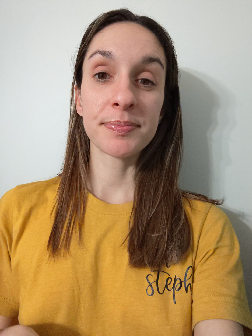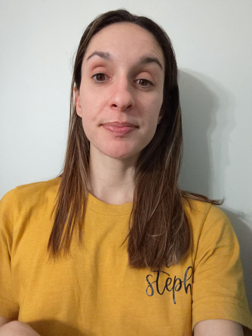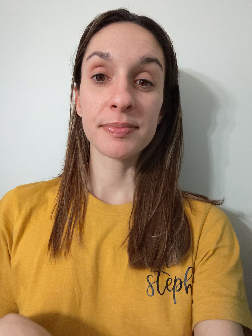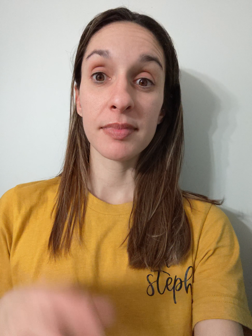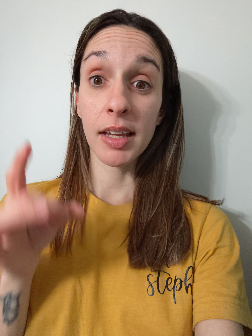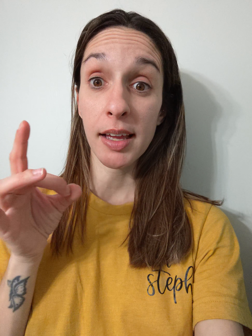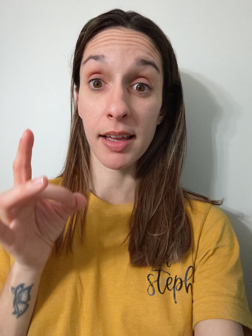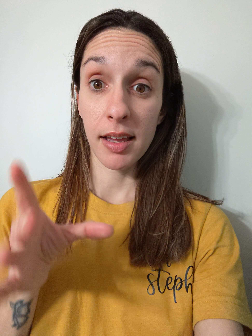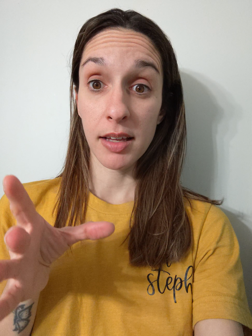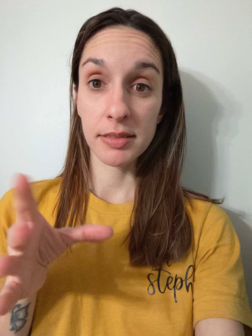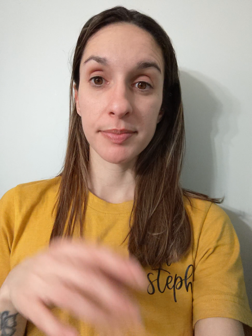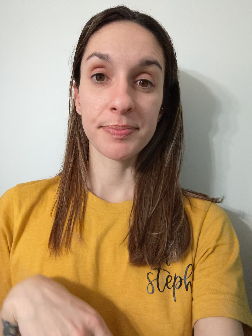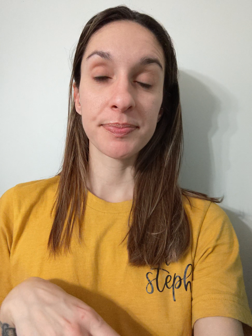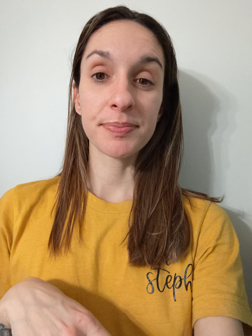hate